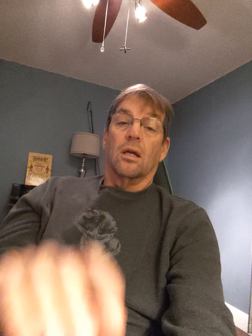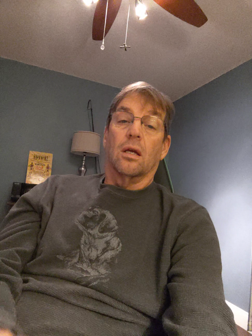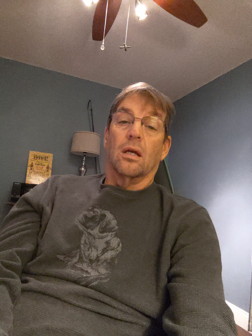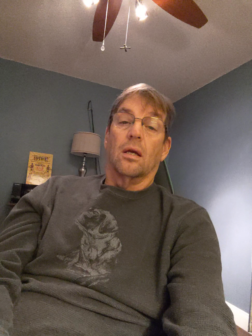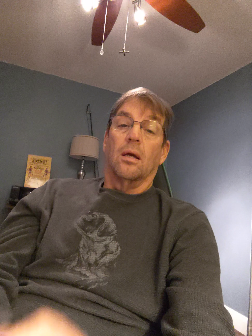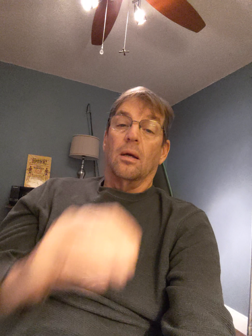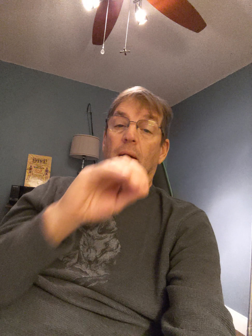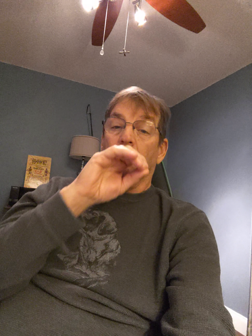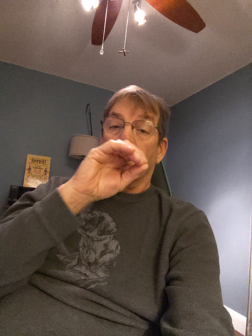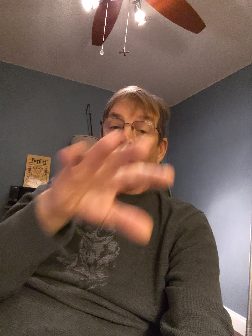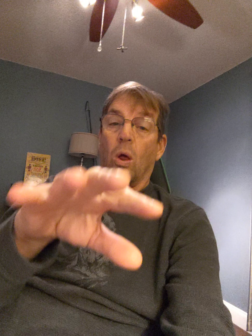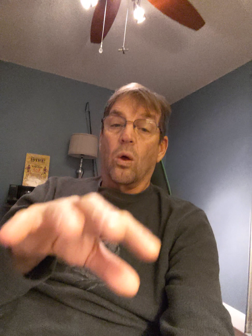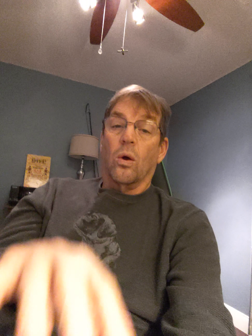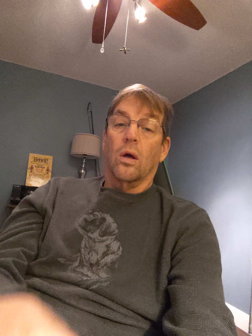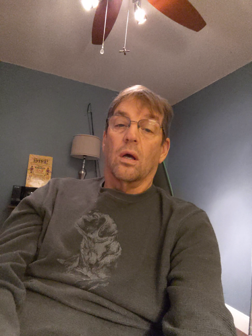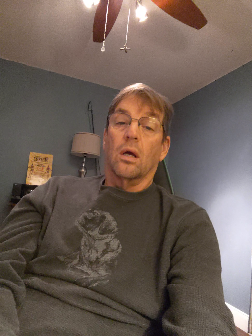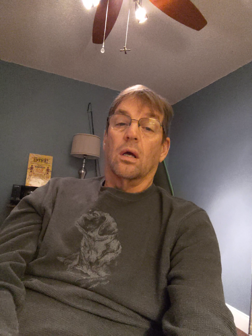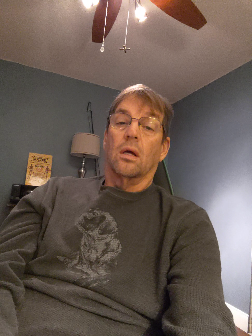blow